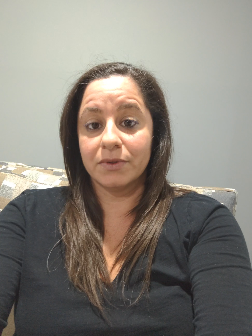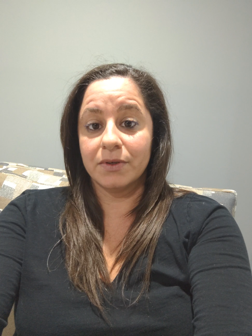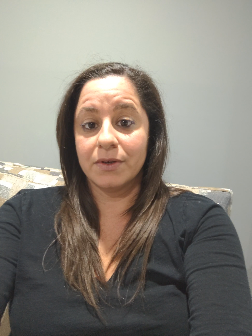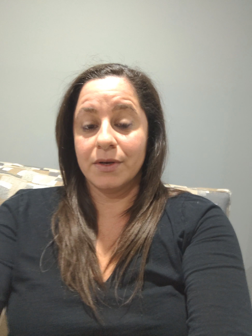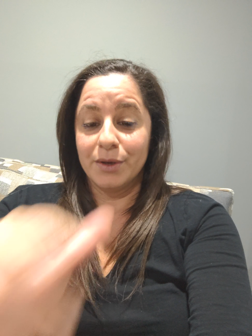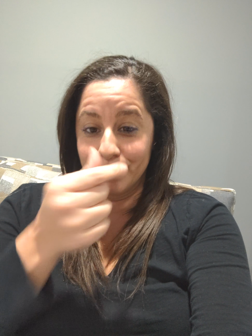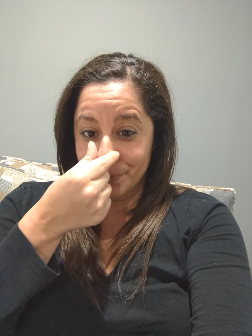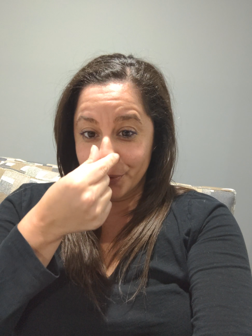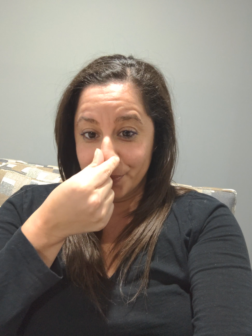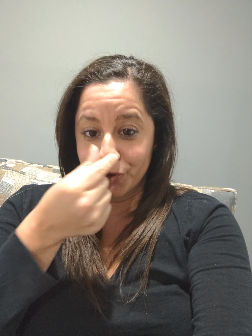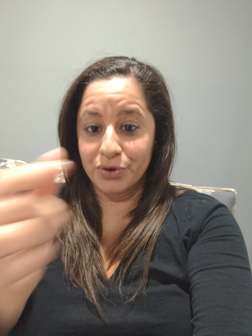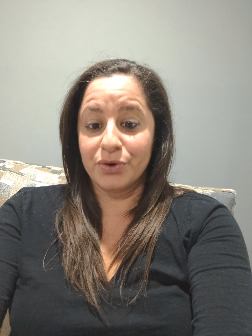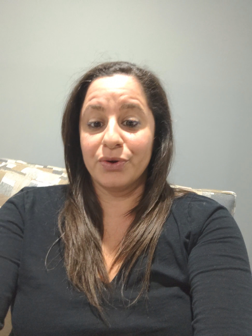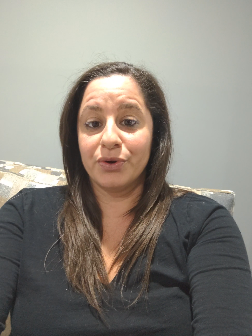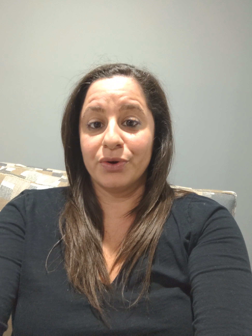potty